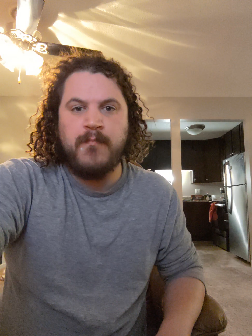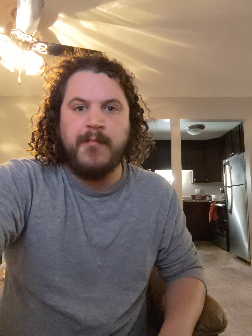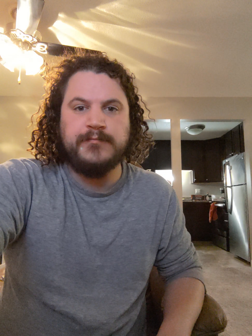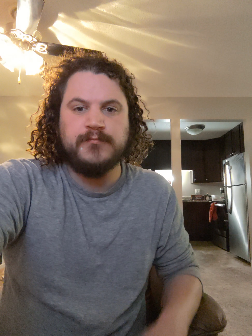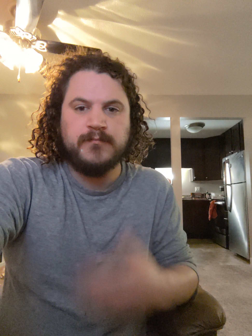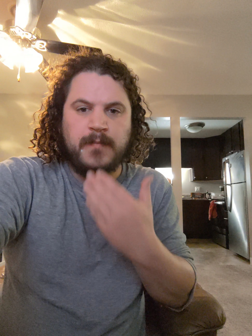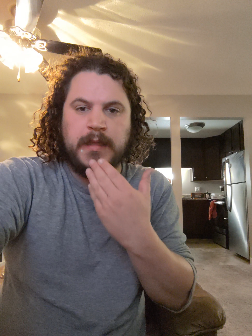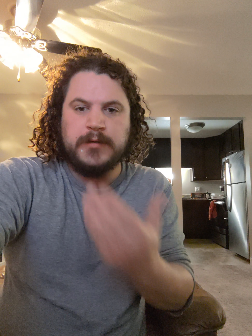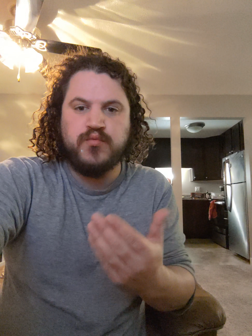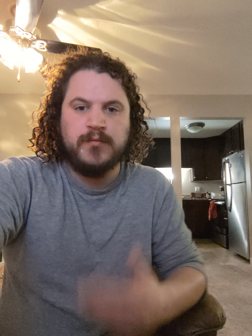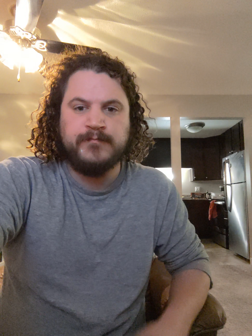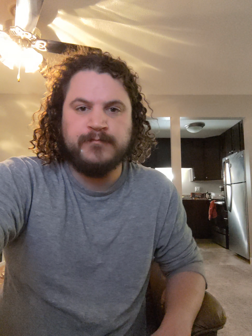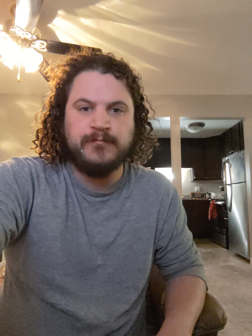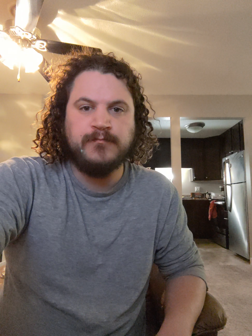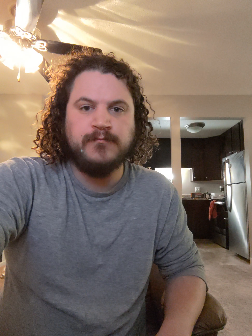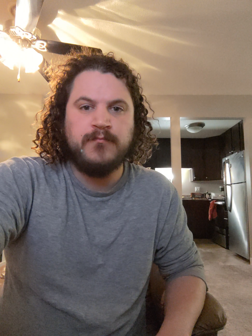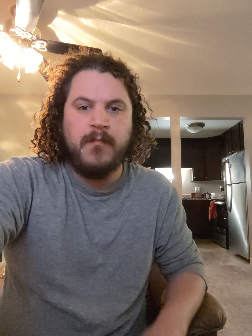thank you